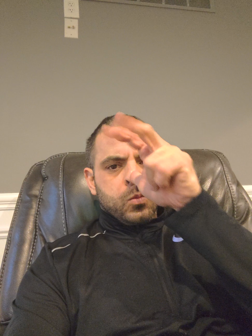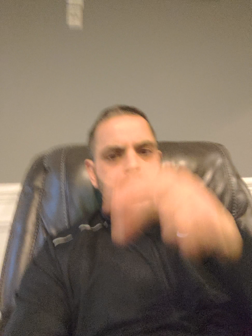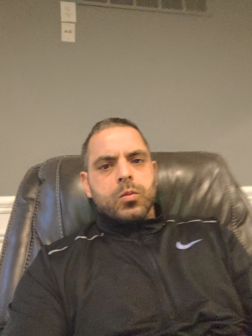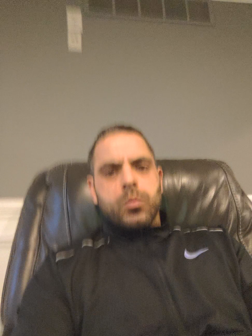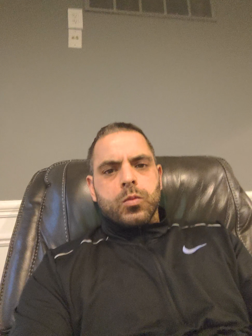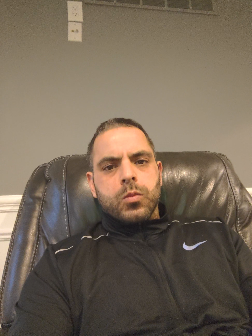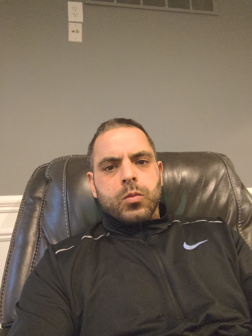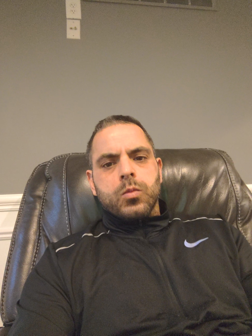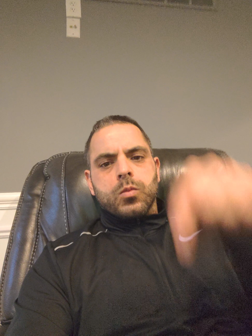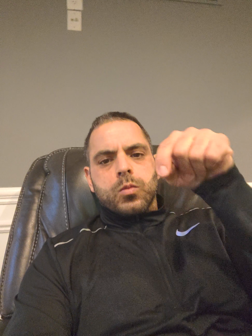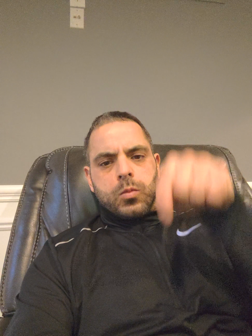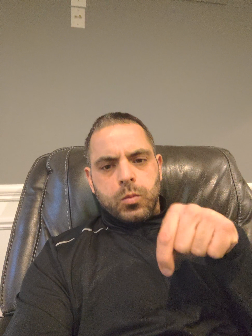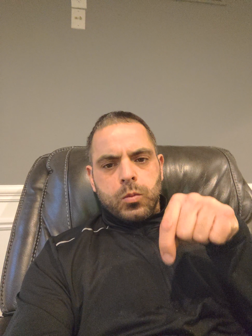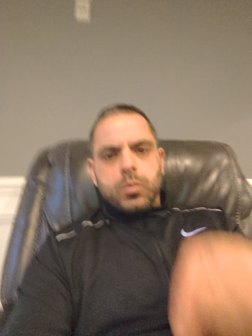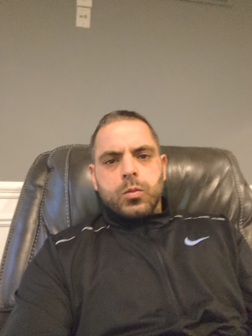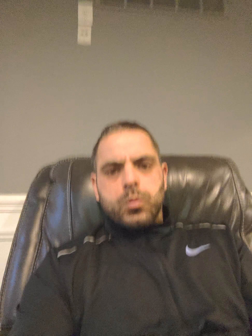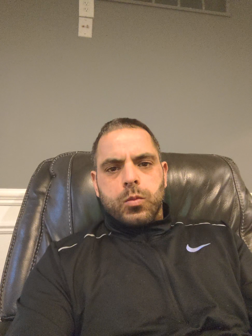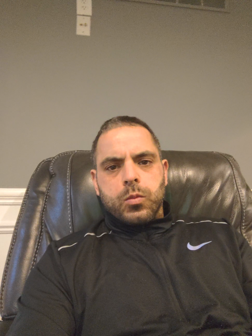down